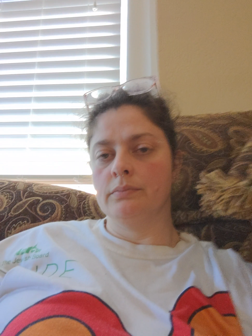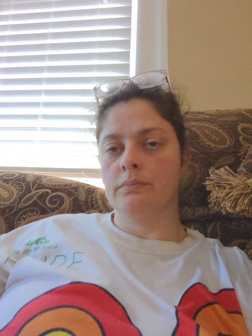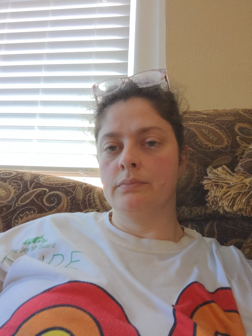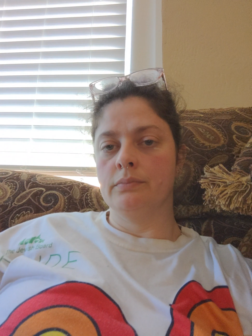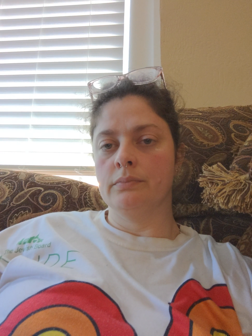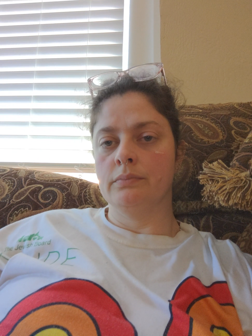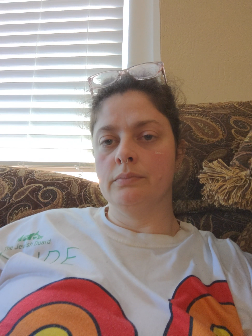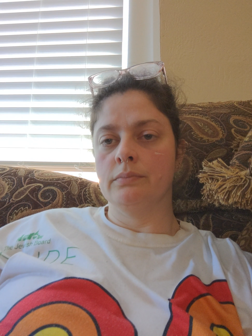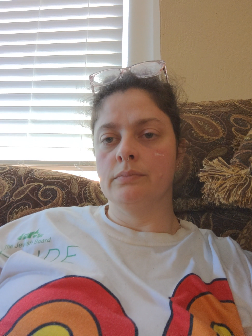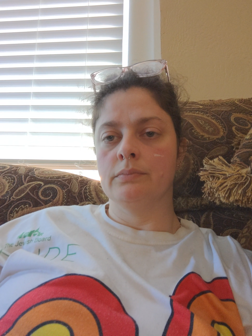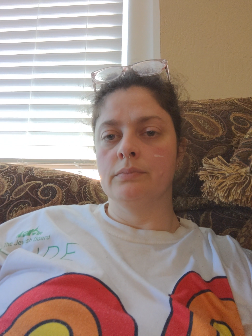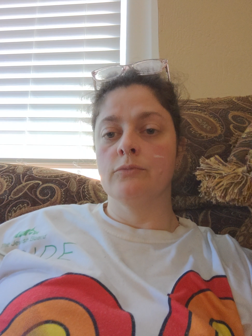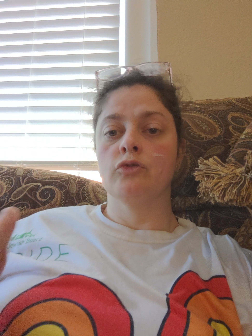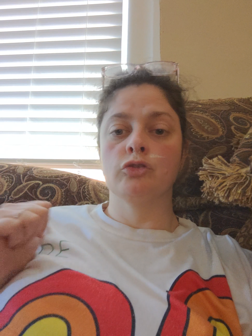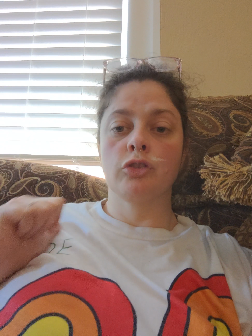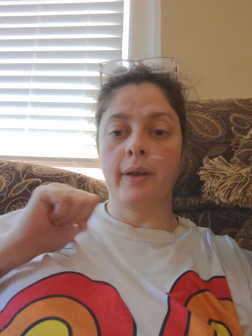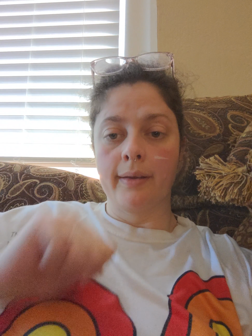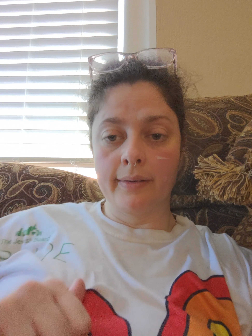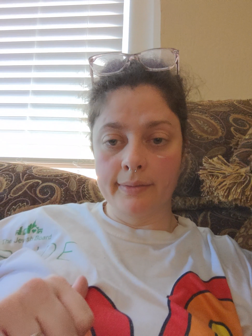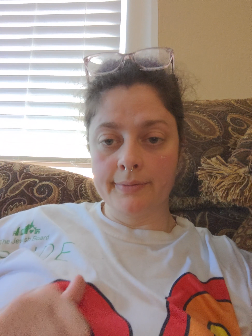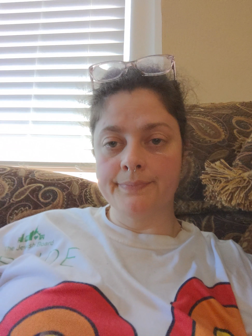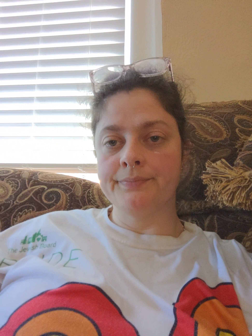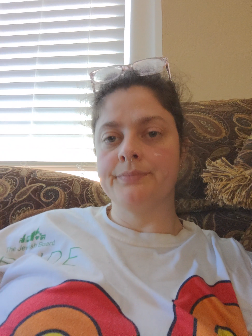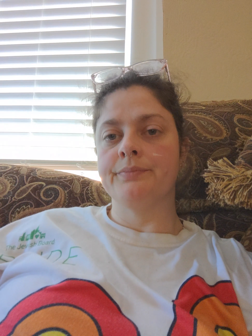jacket